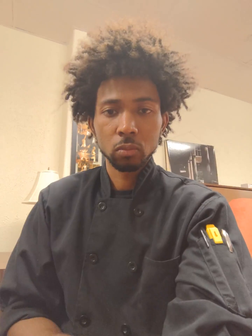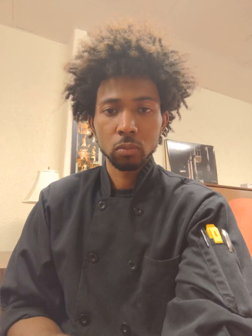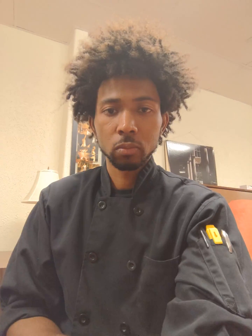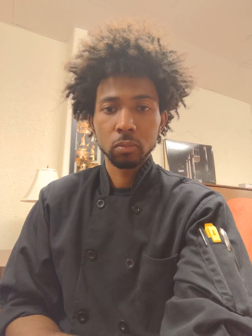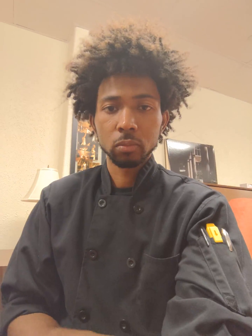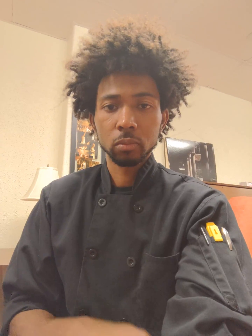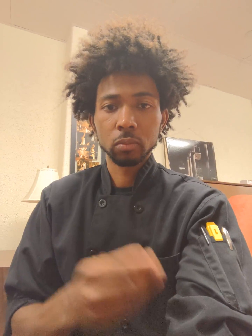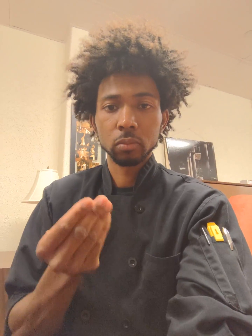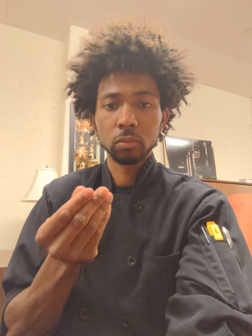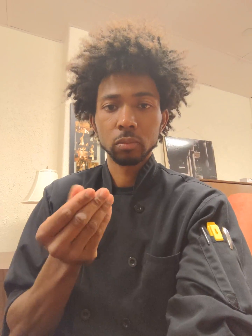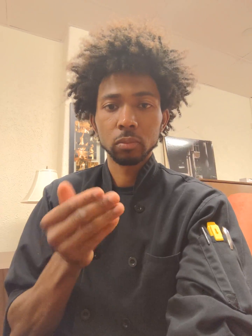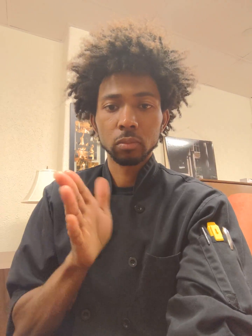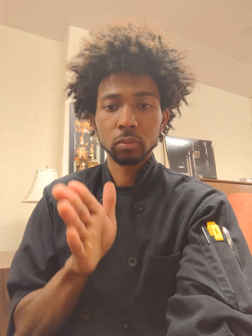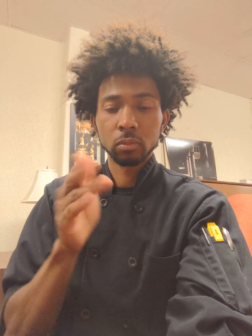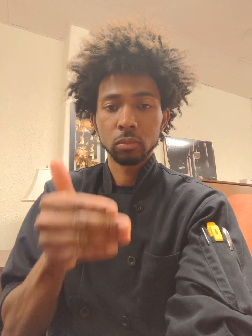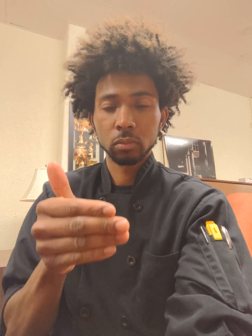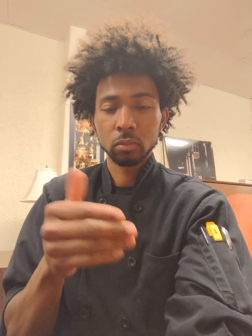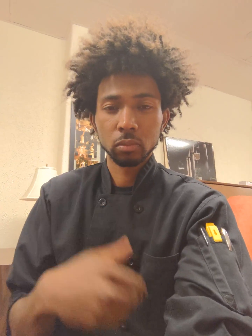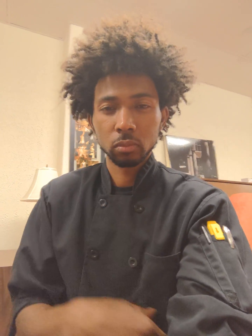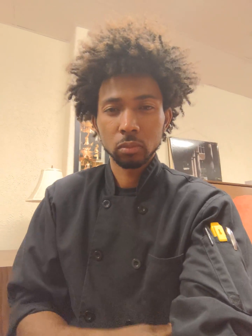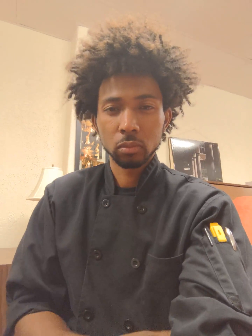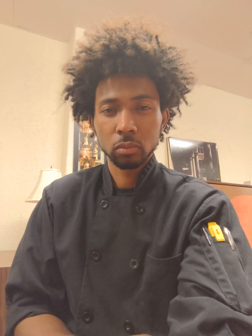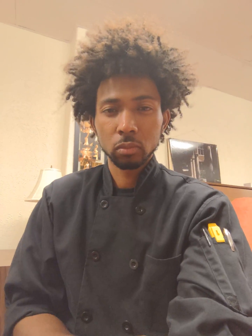sandbox